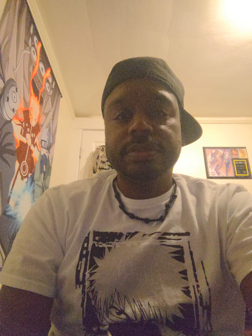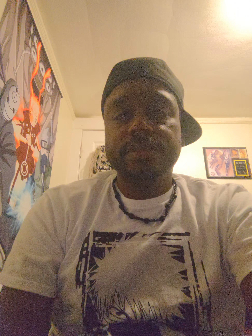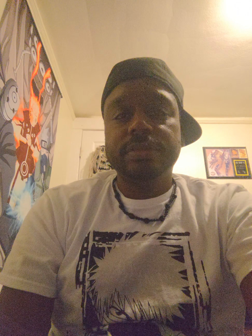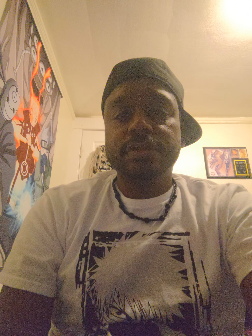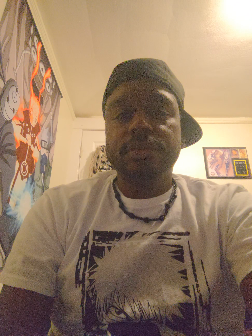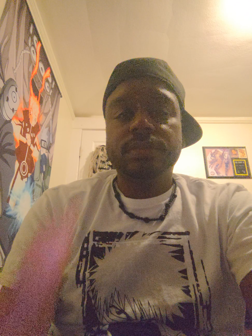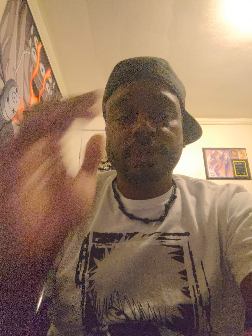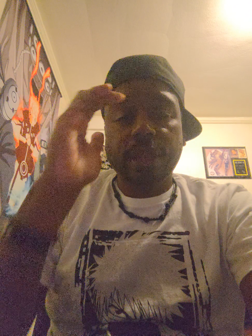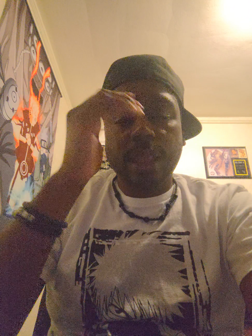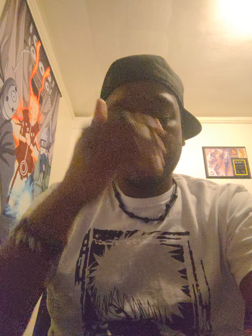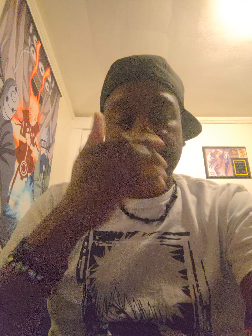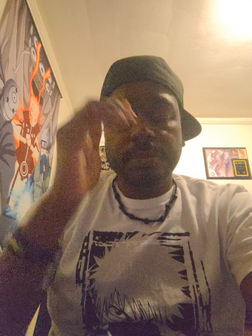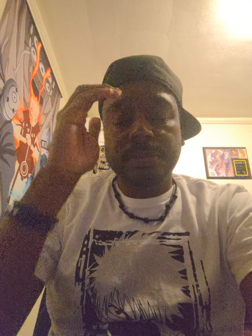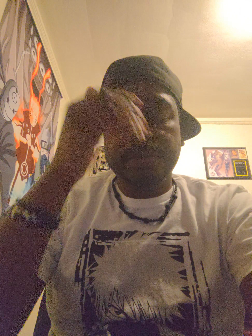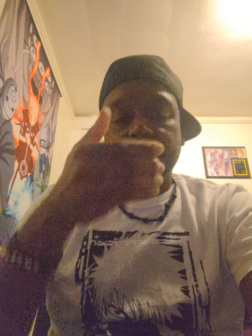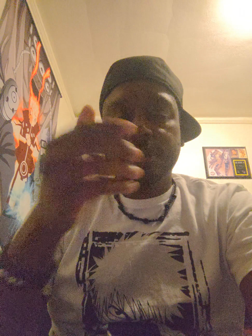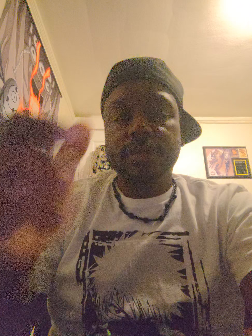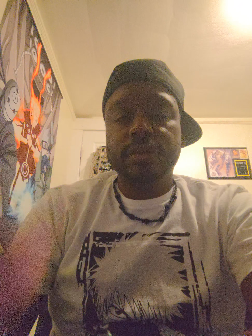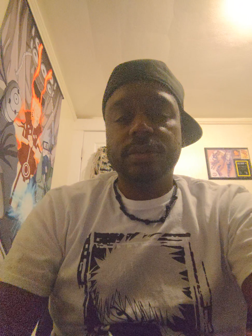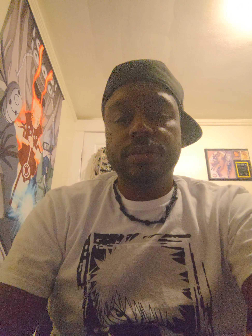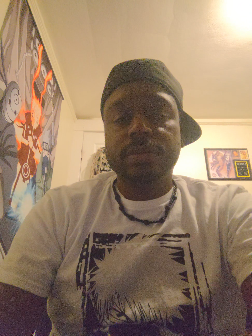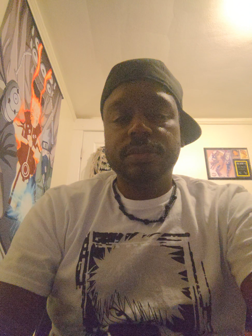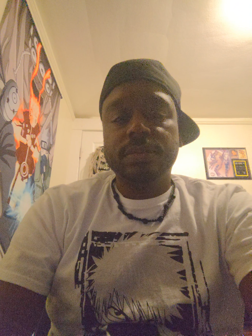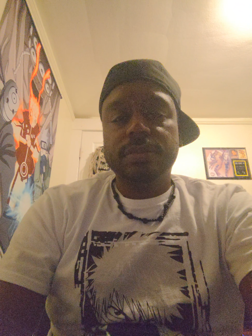sleepy